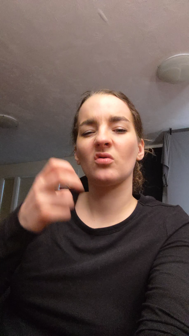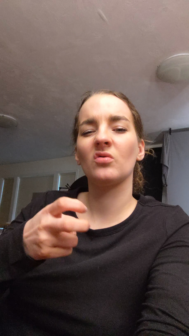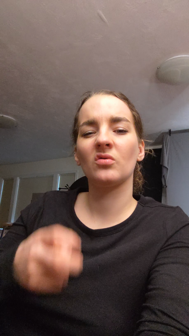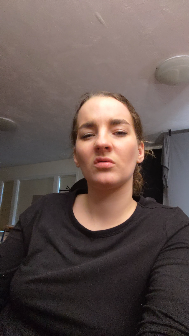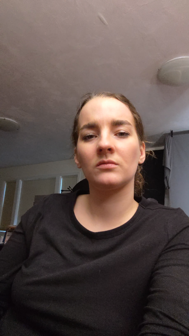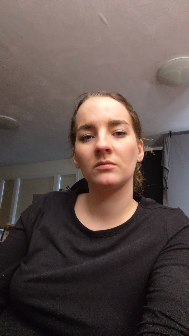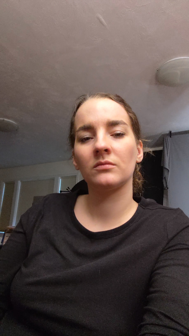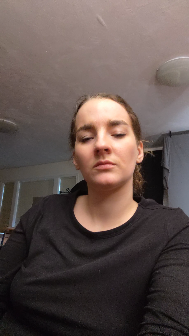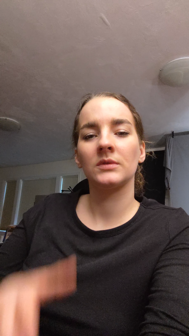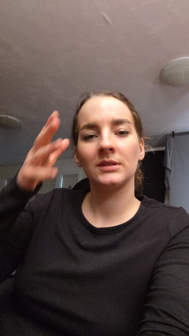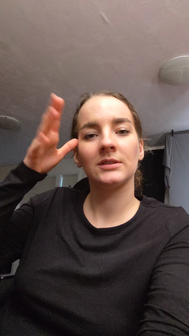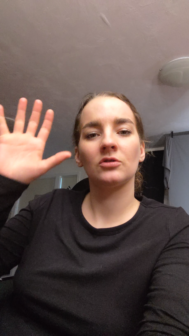deer